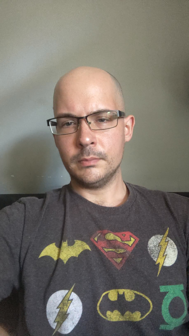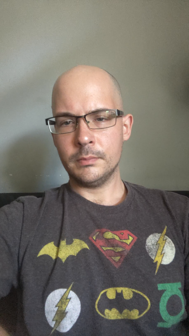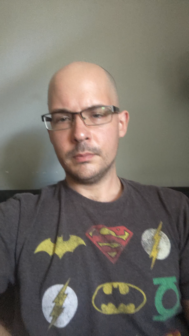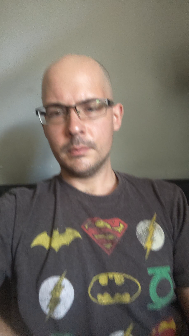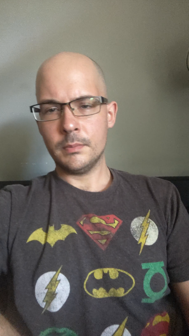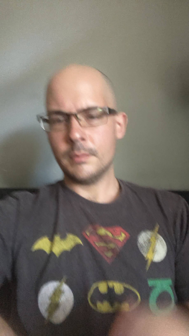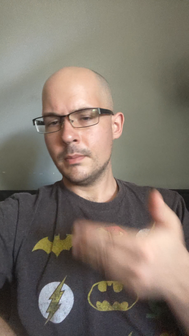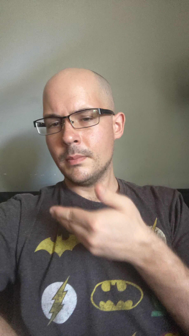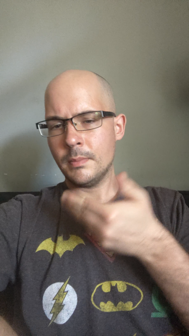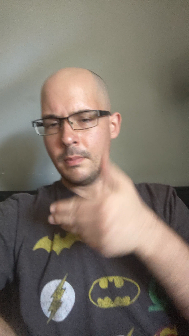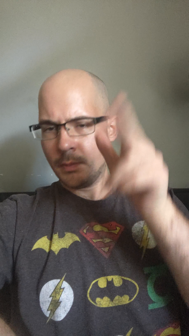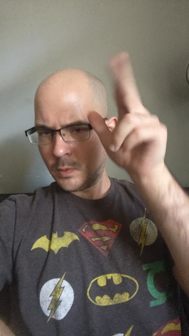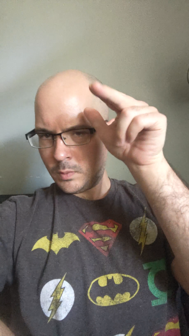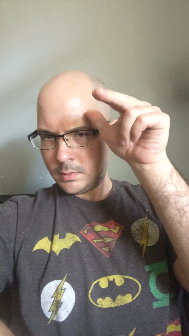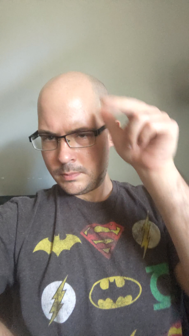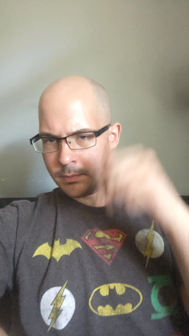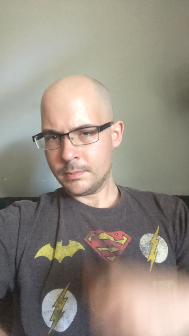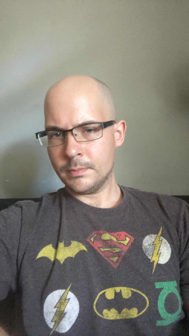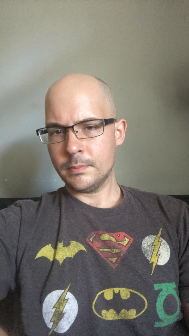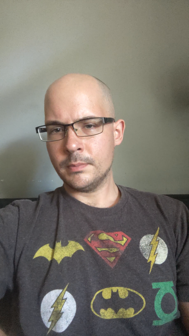pony